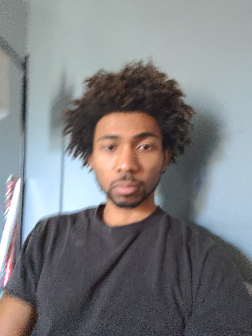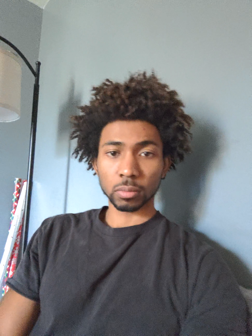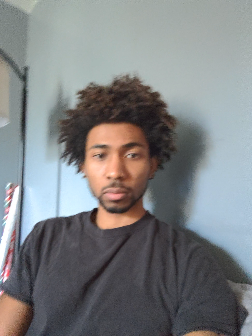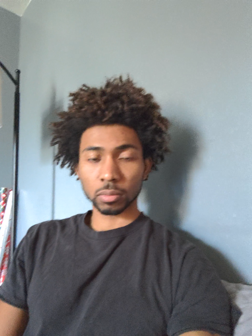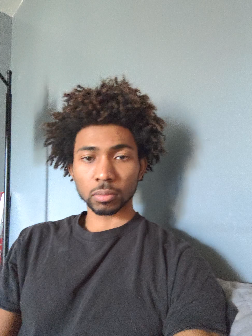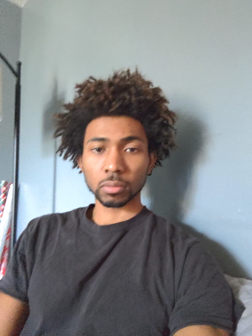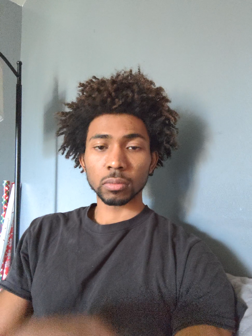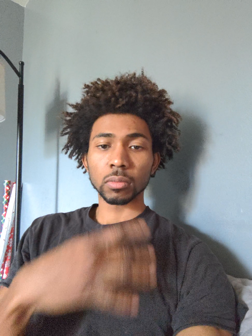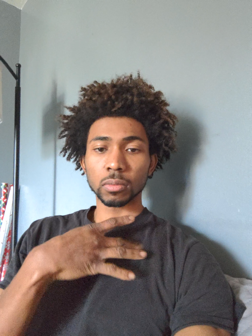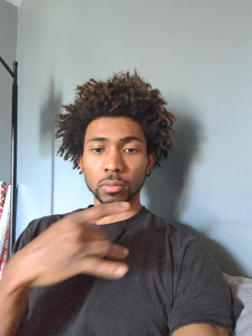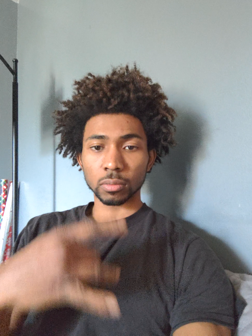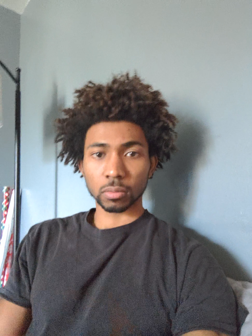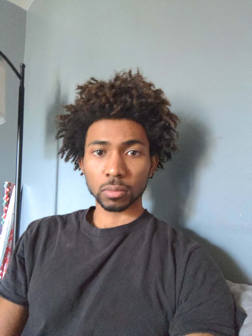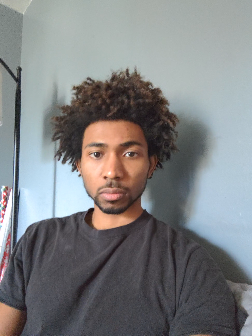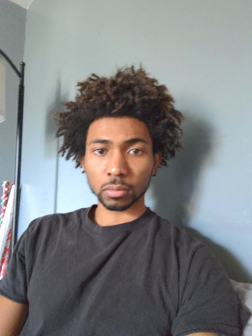like